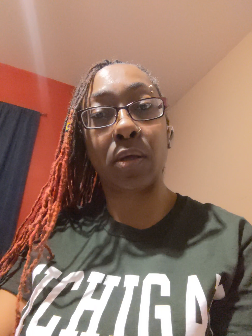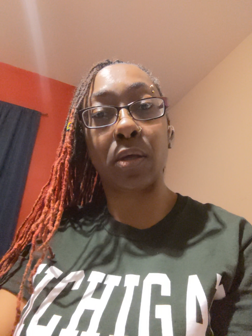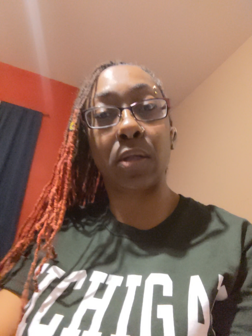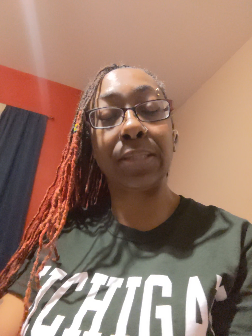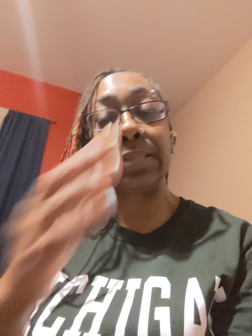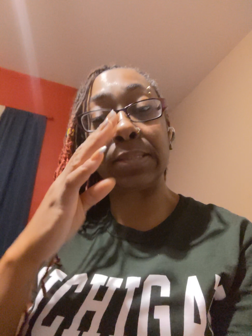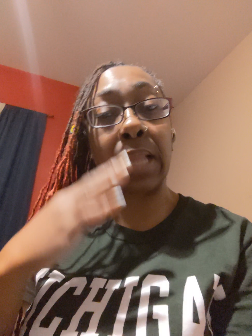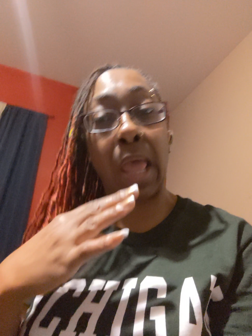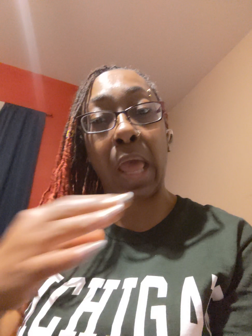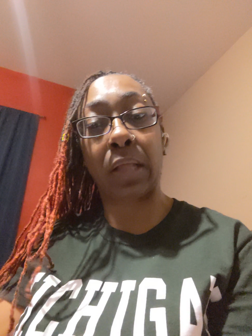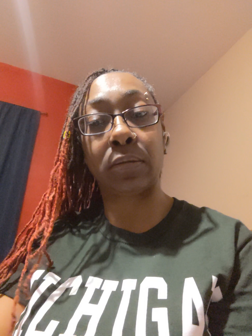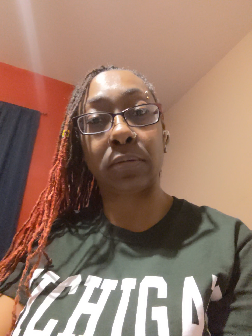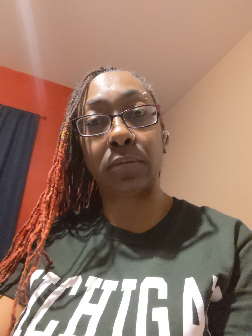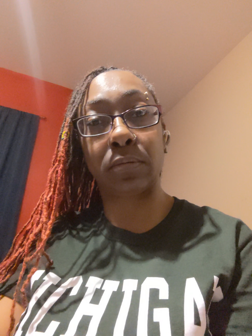sad